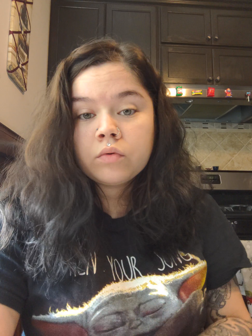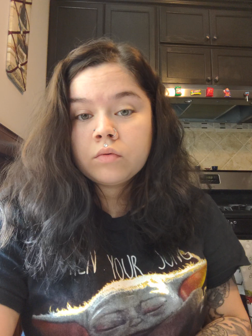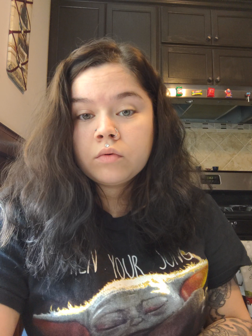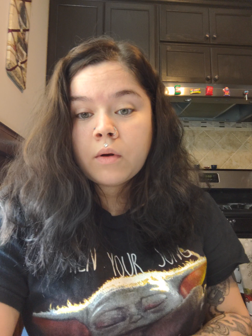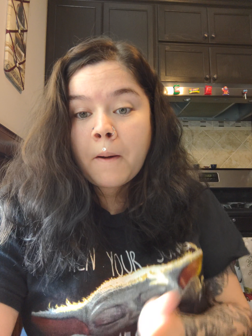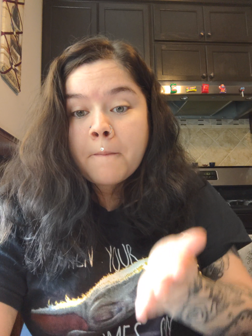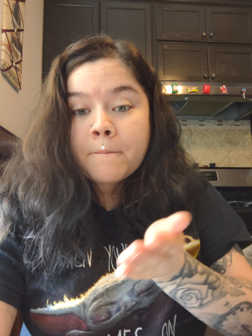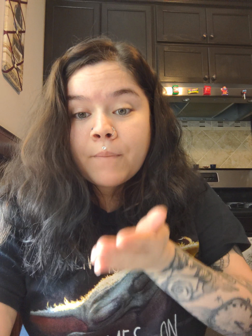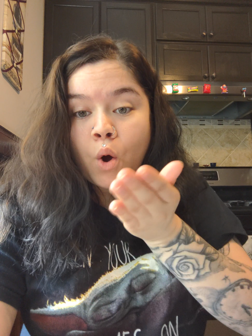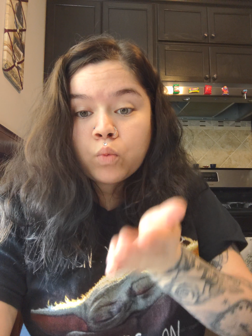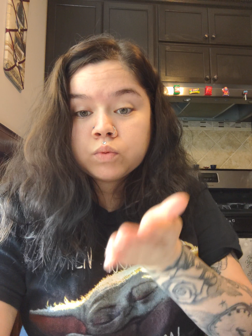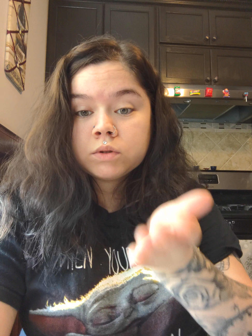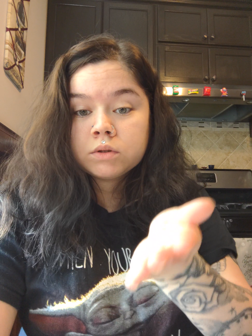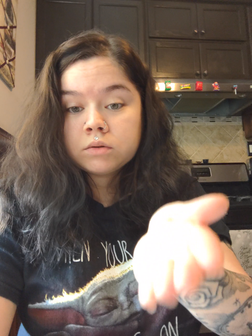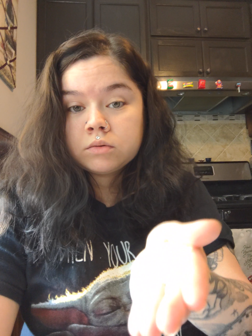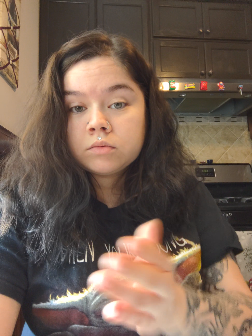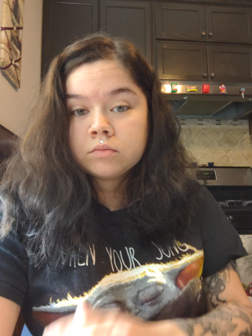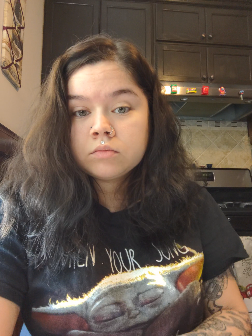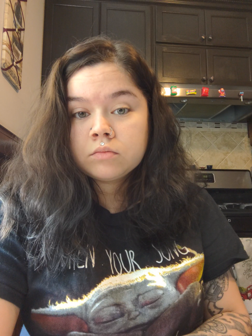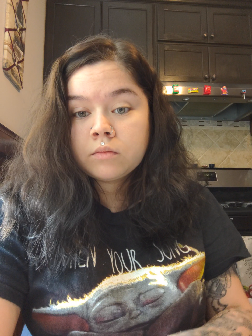boat